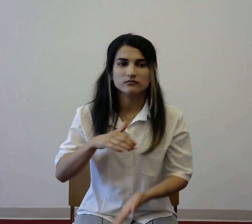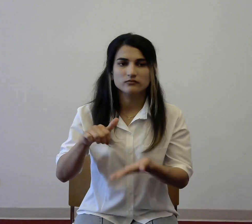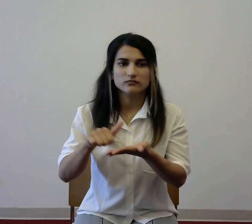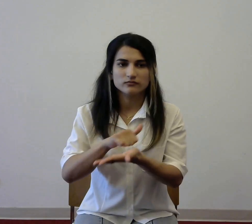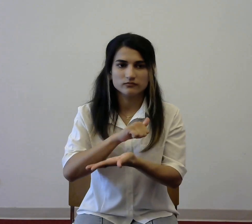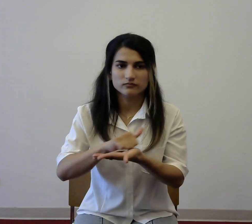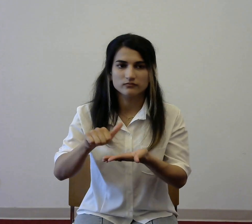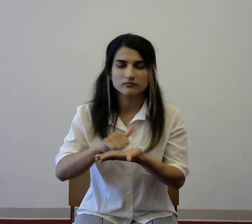sənəd